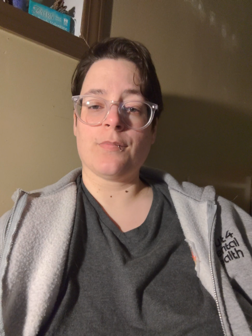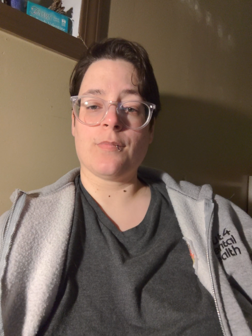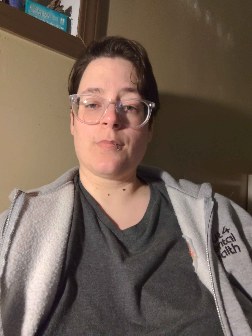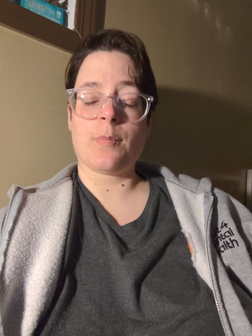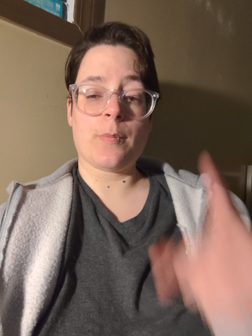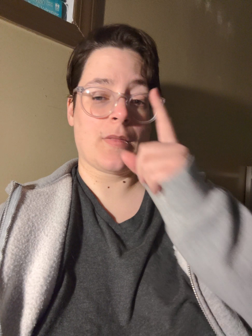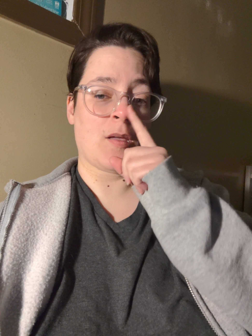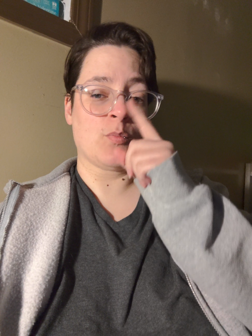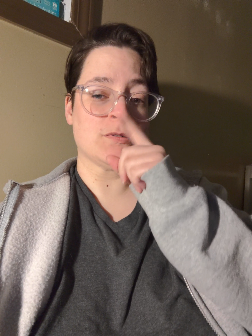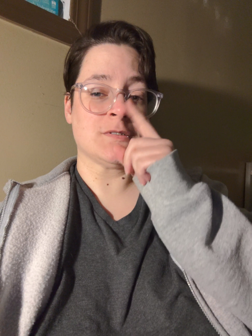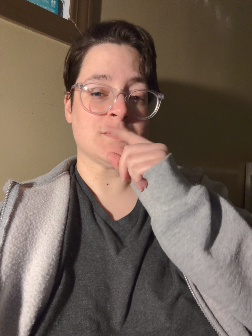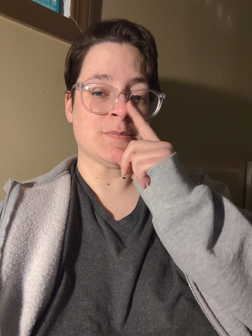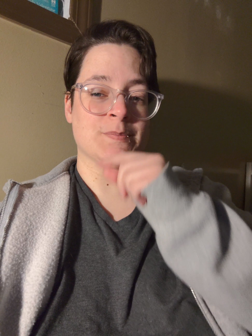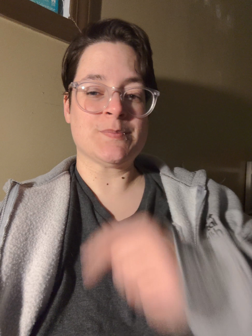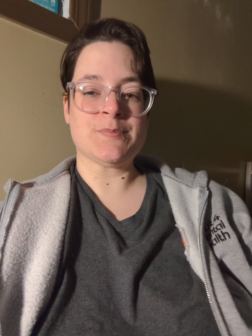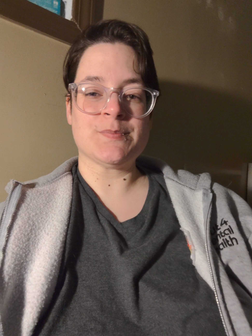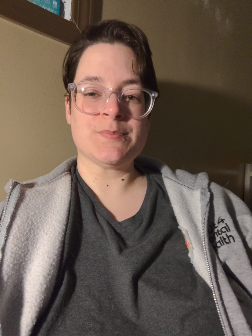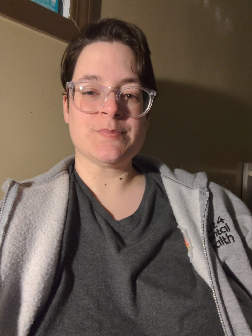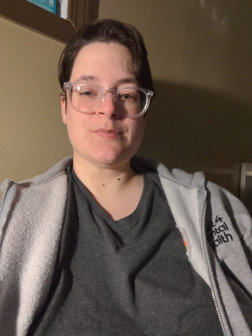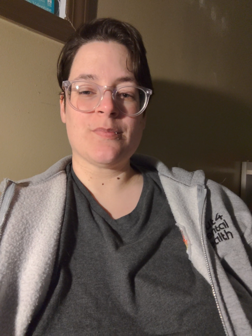mouse